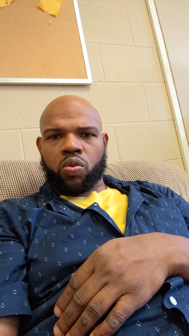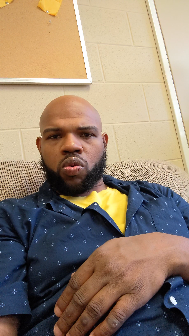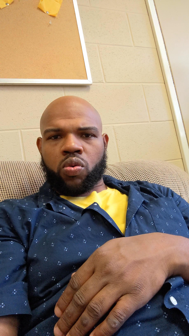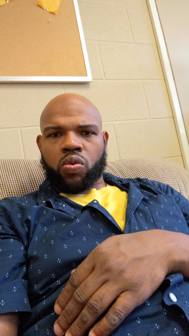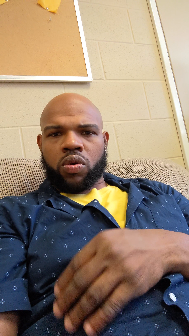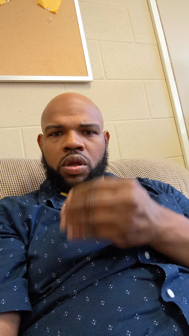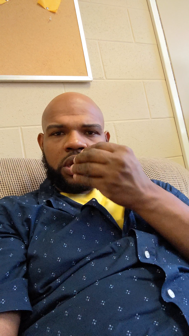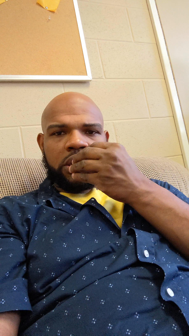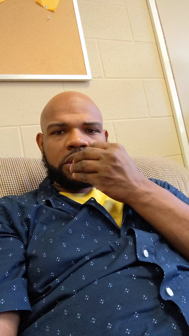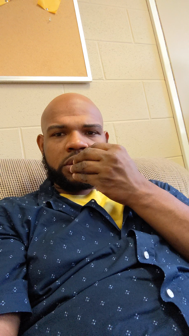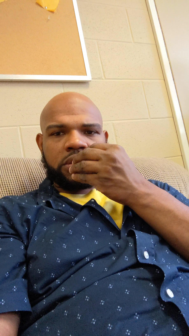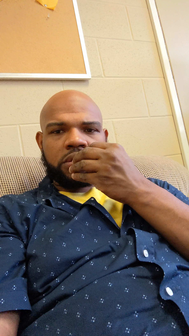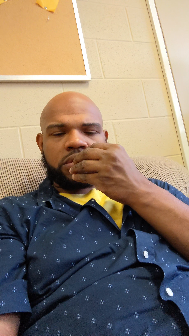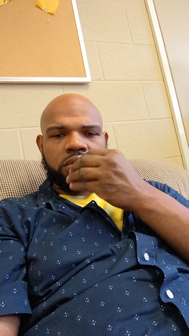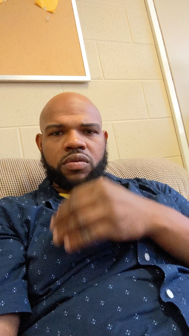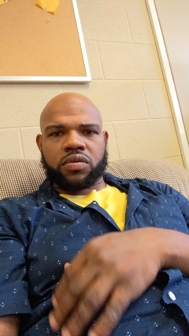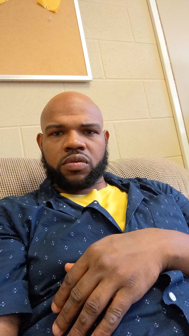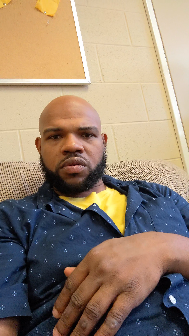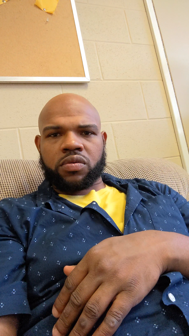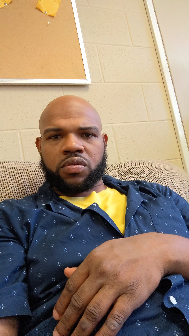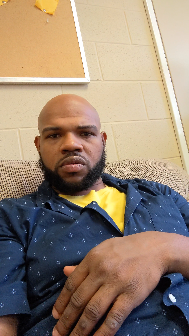eat